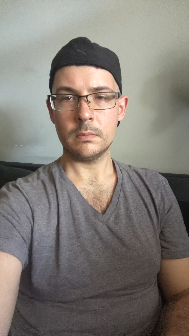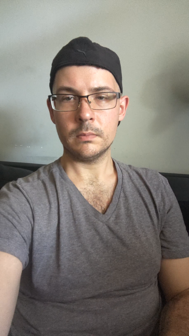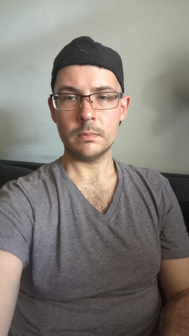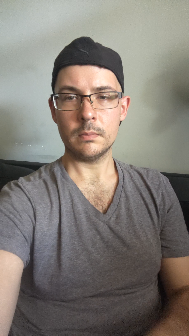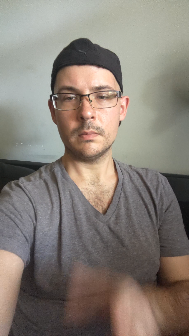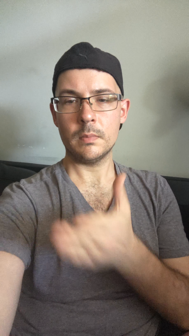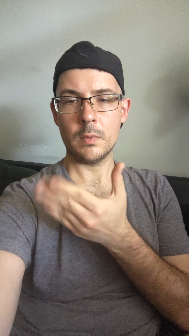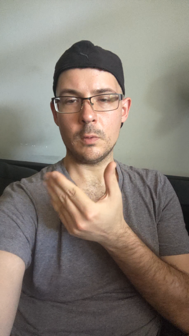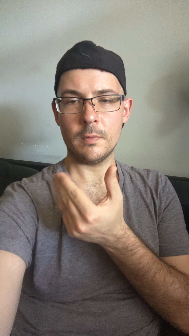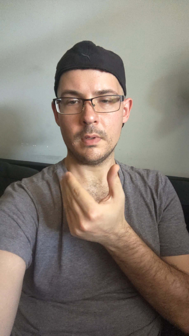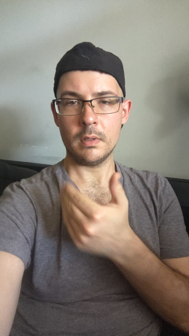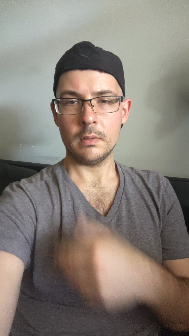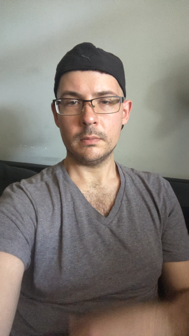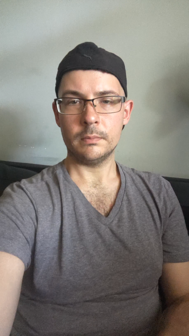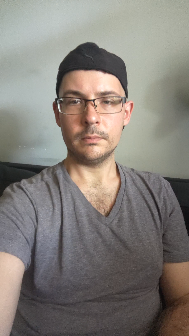butterfly